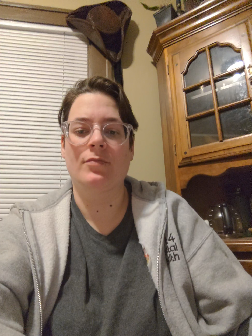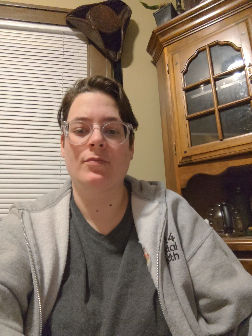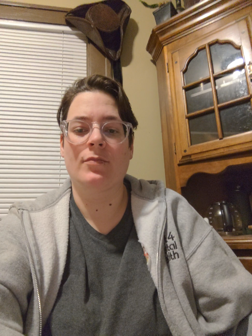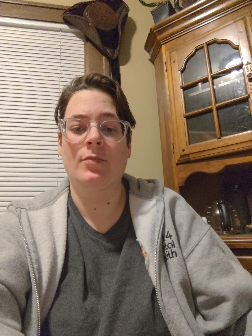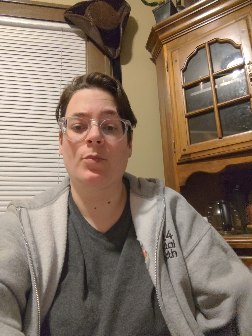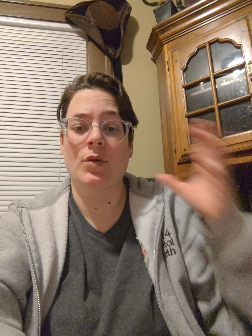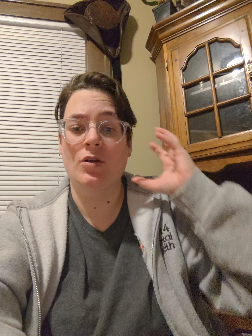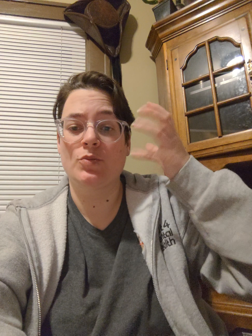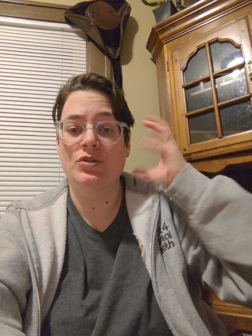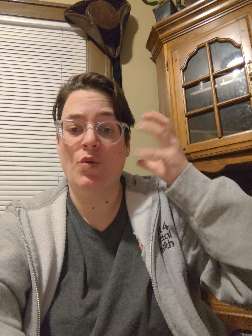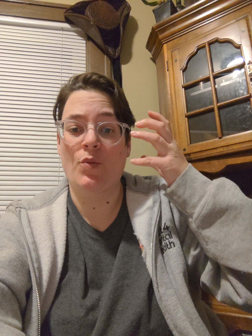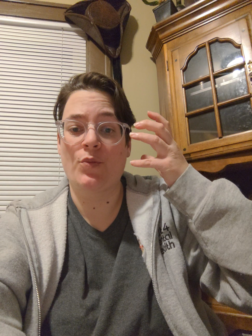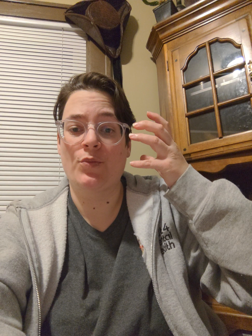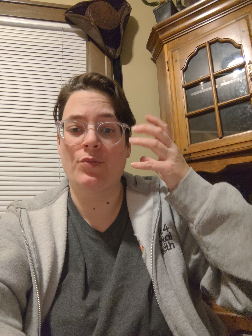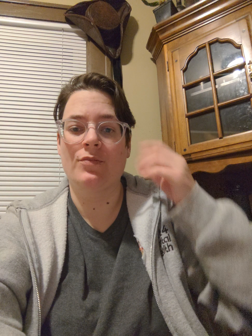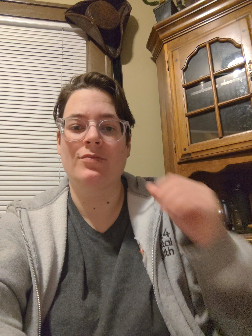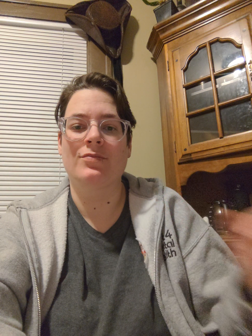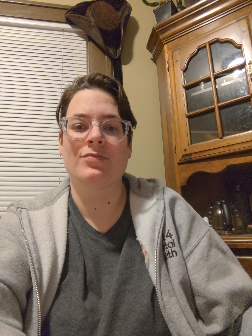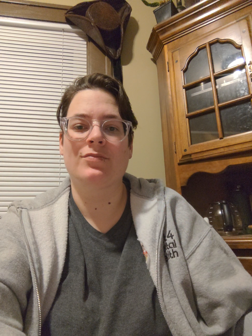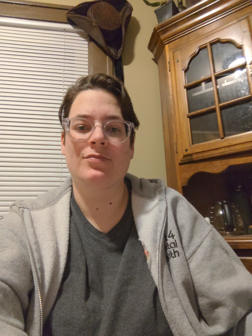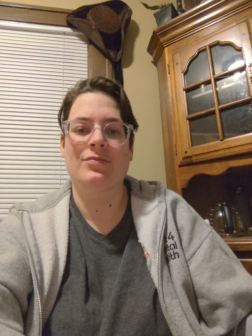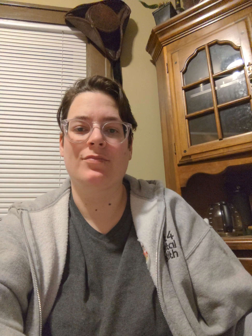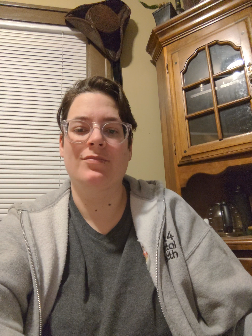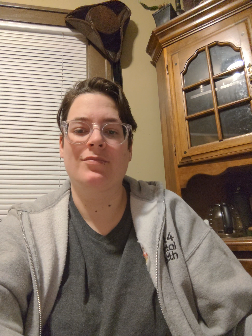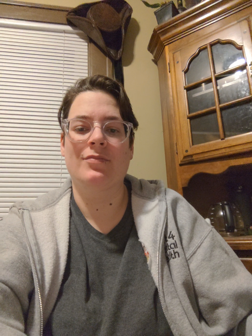radio